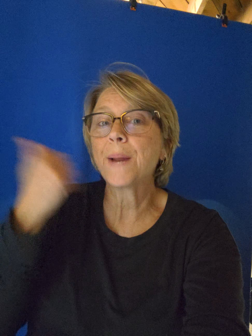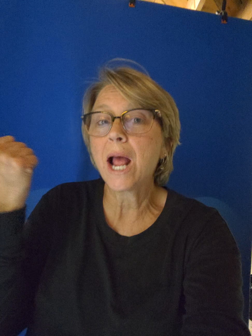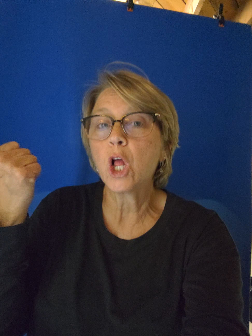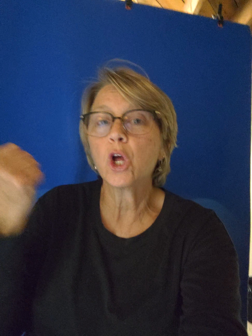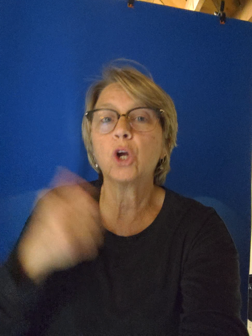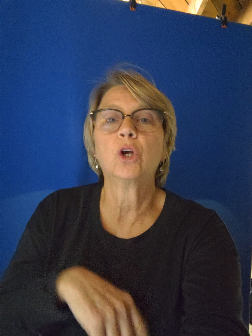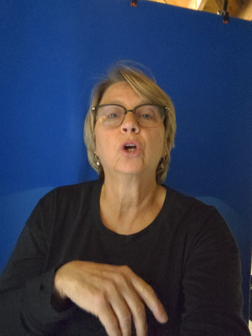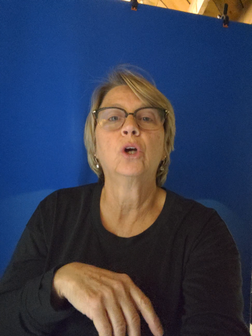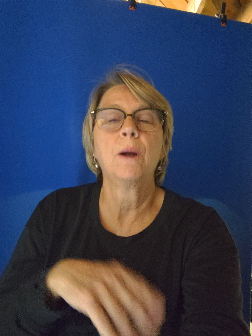better